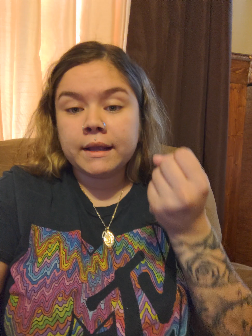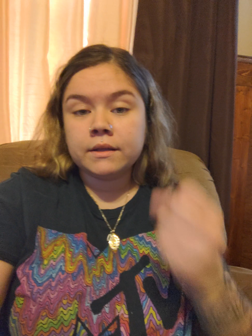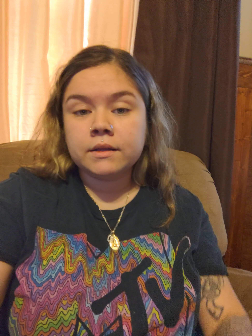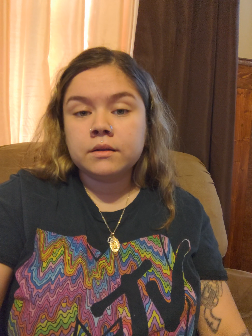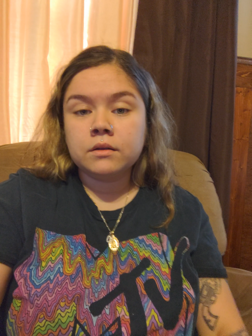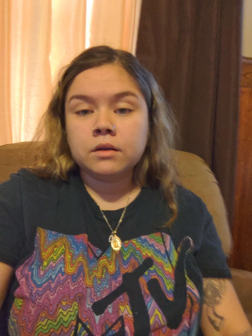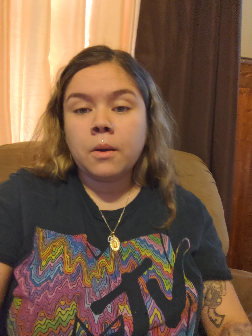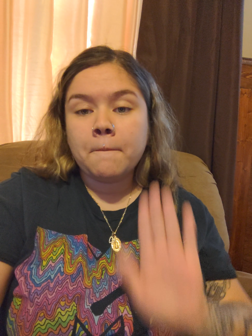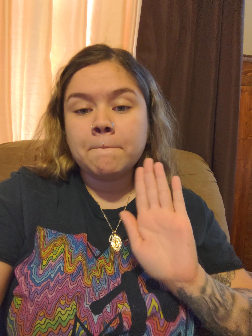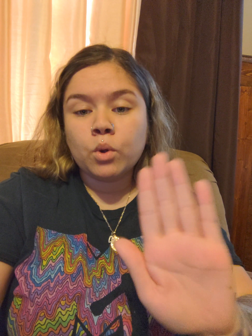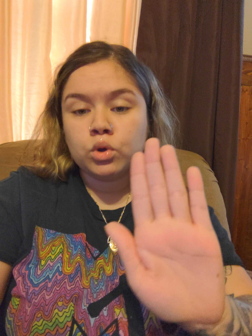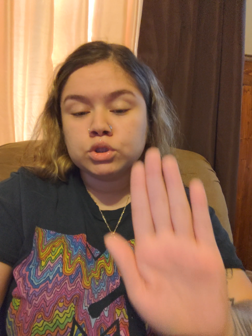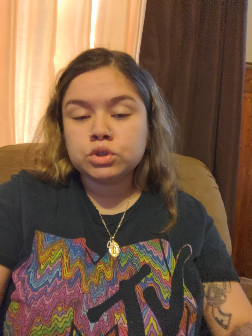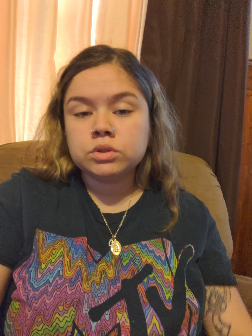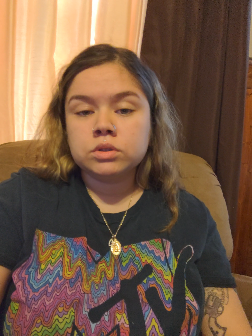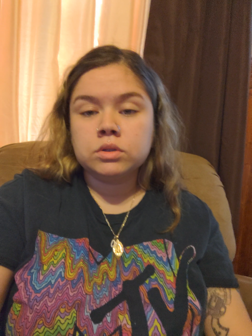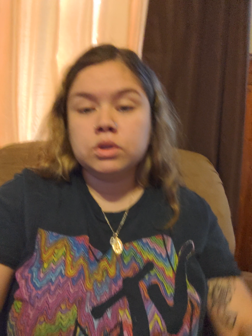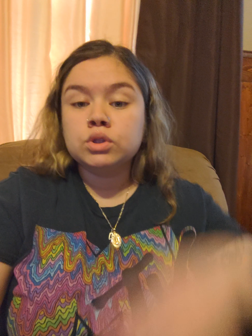push